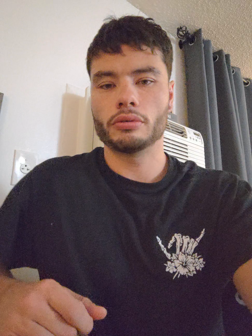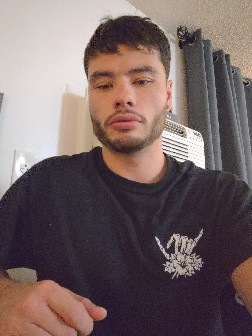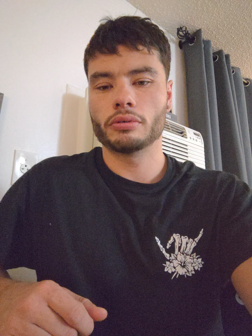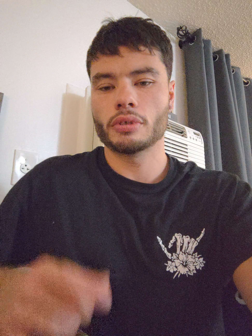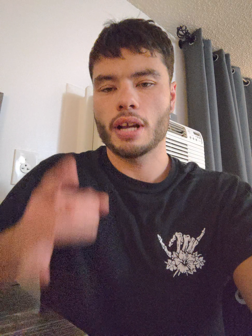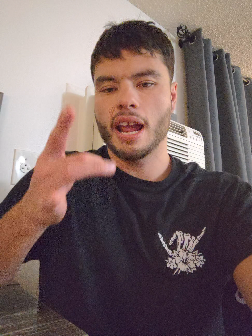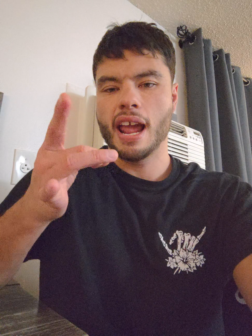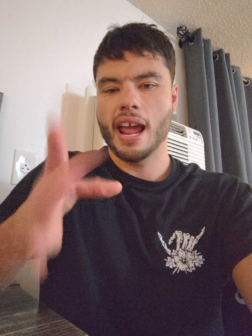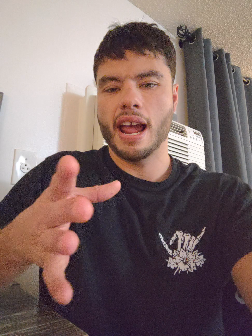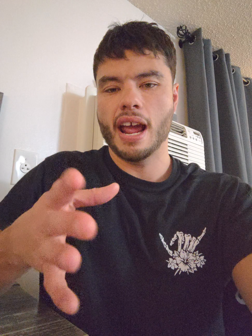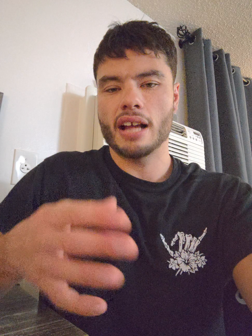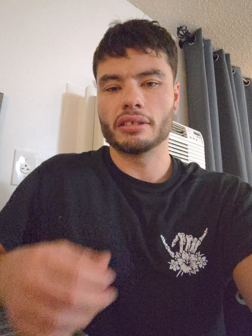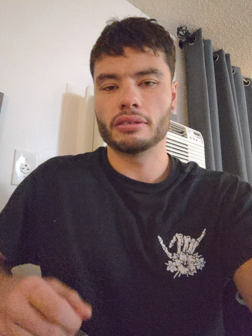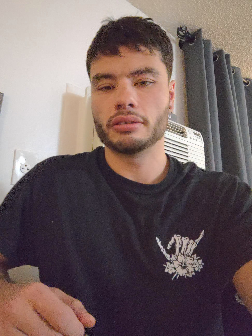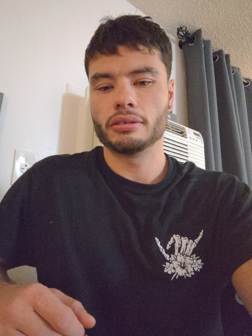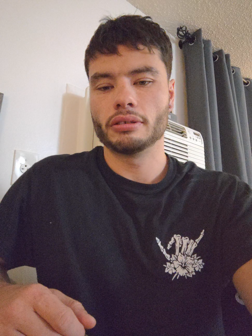hate